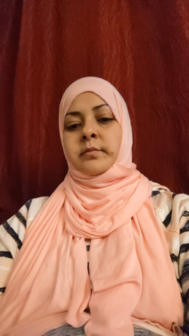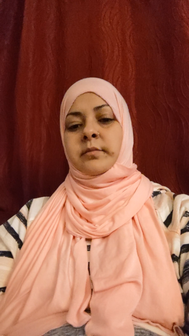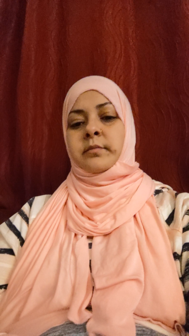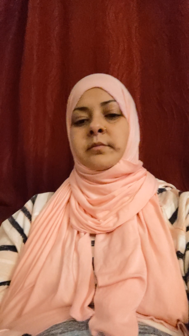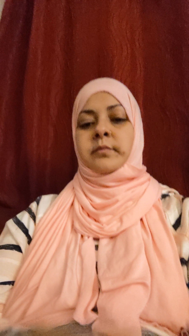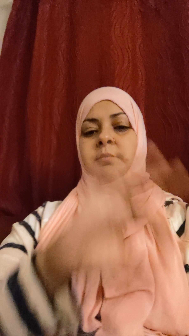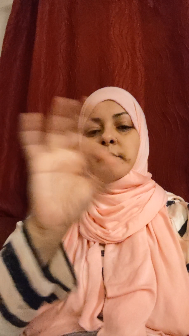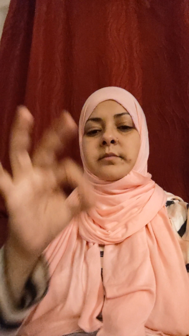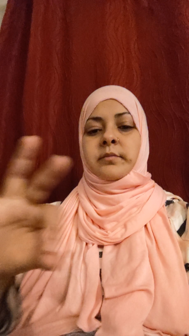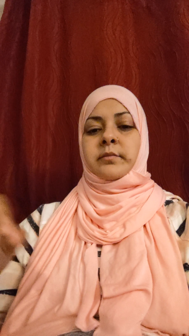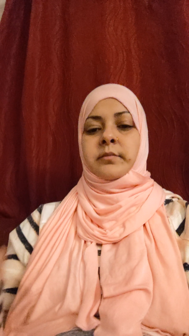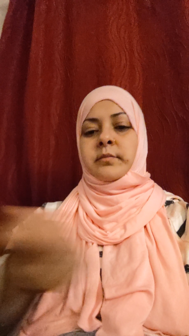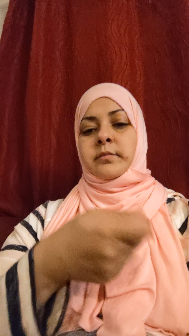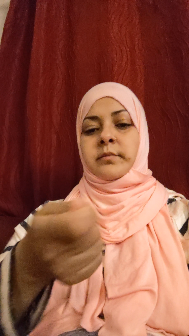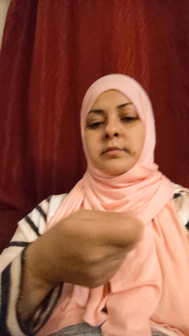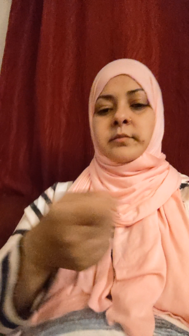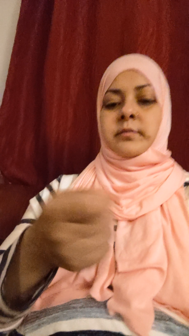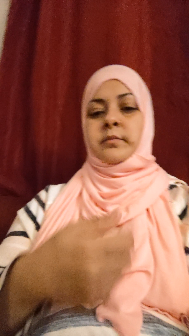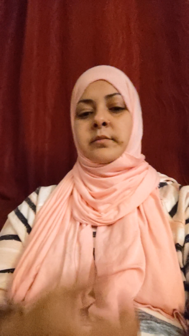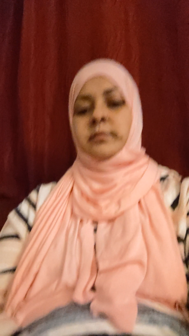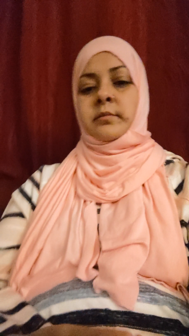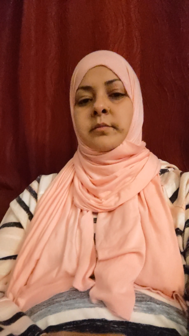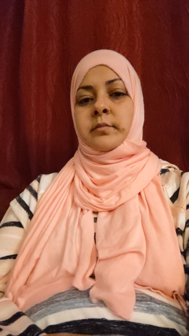hose